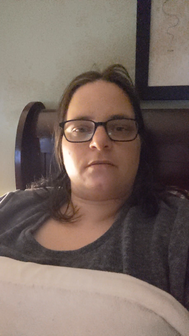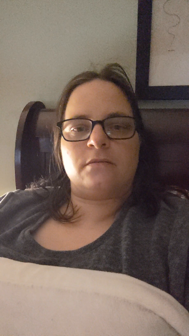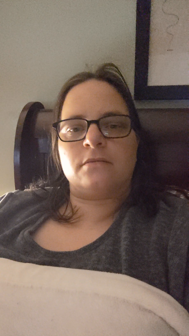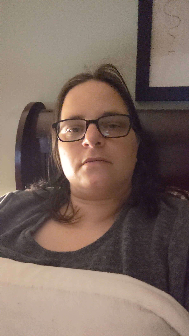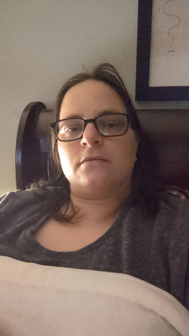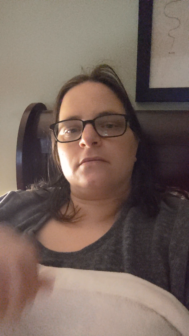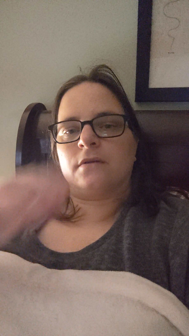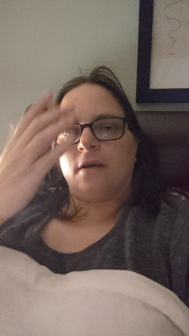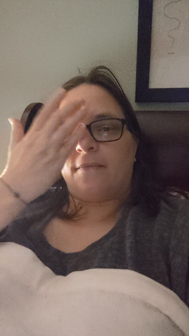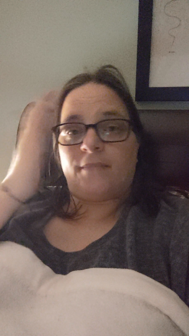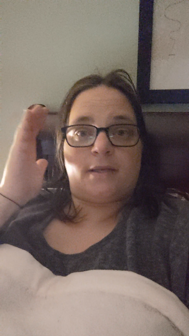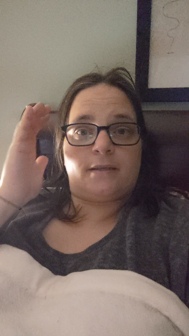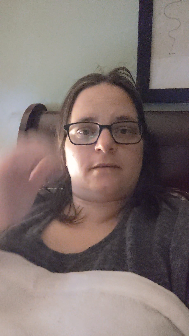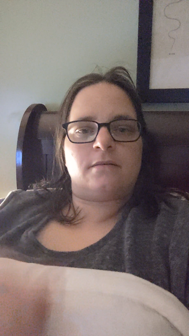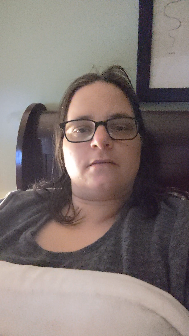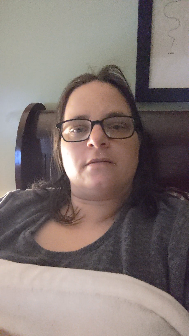peekaboo